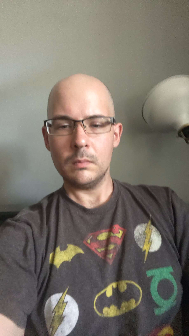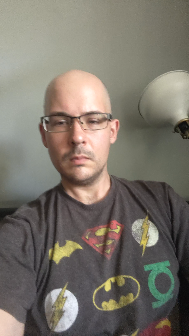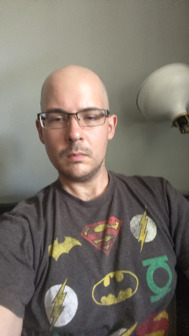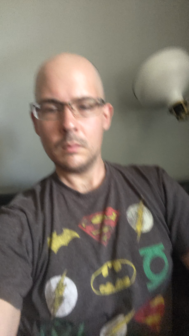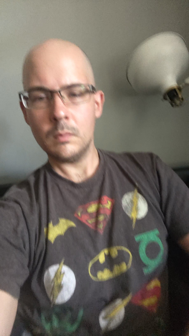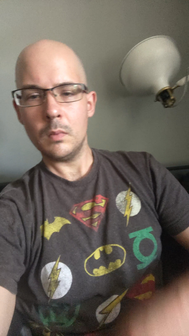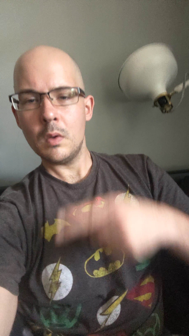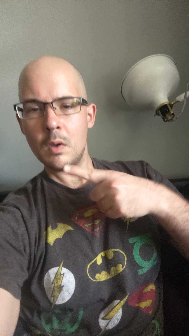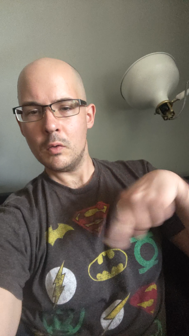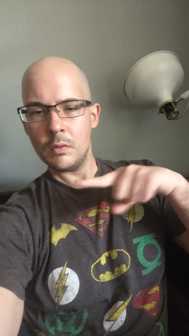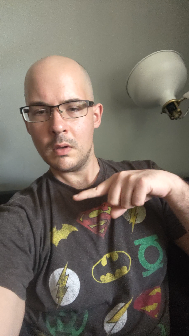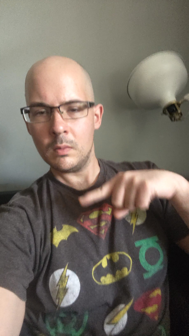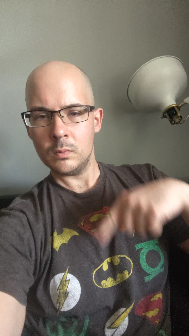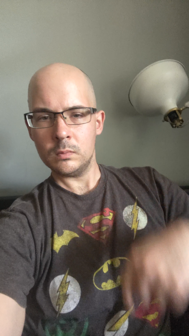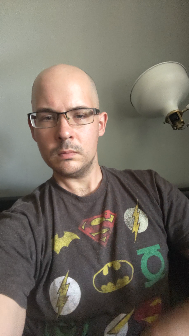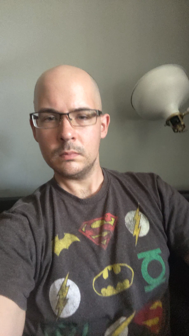around